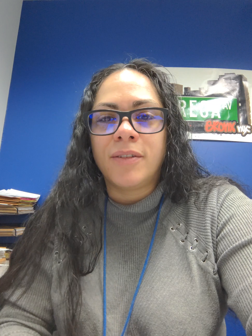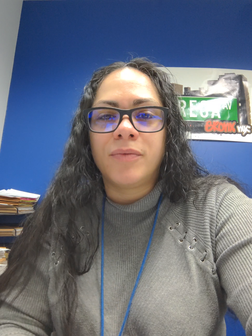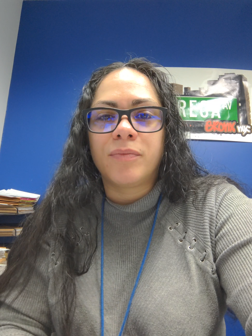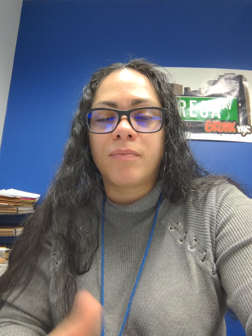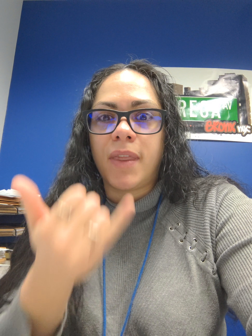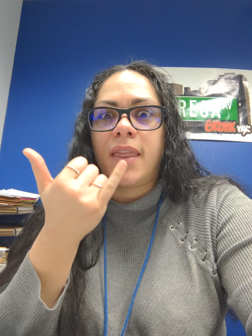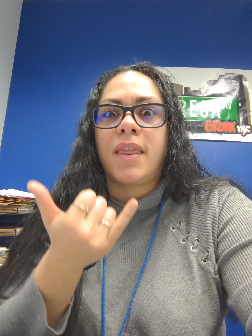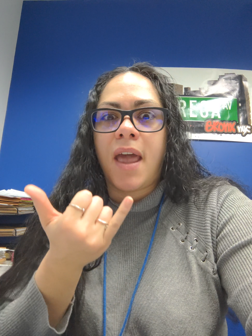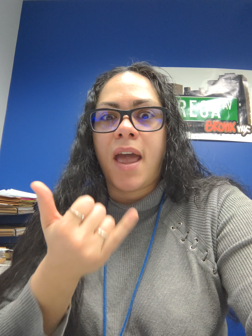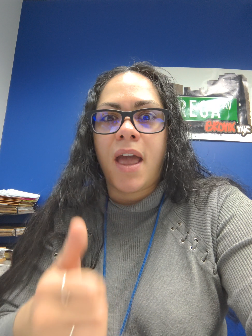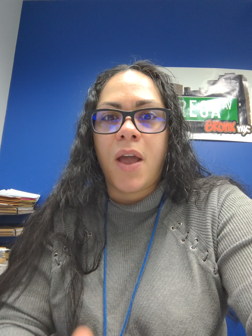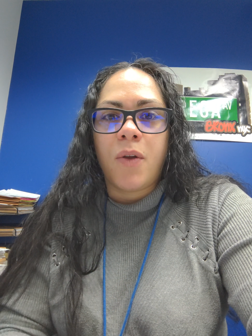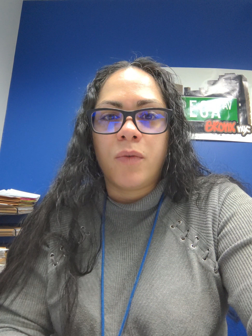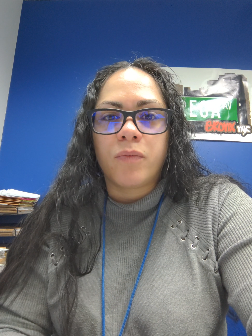now